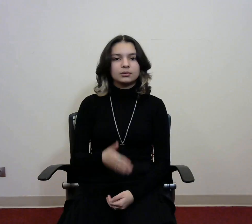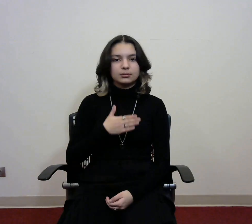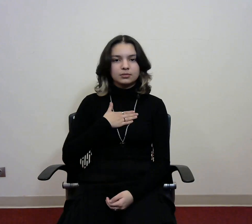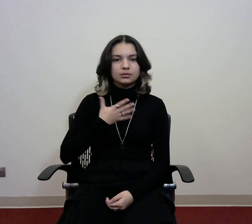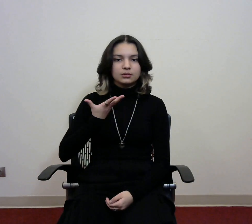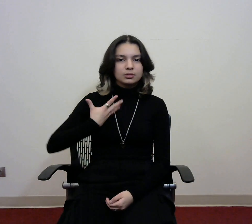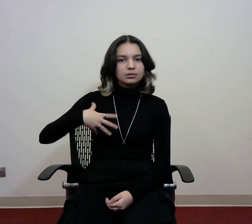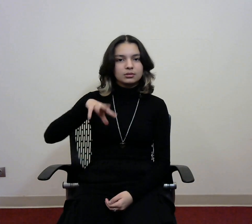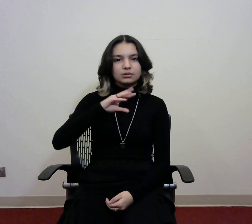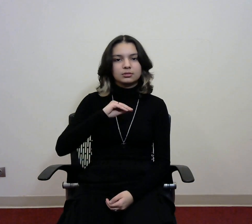biz